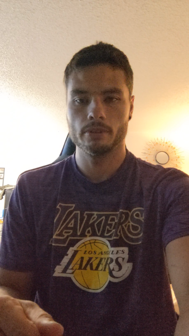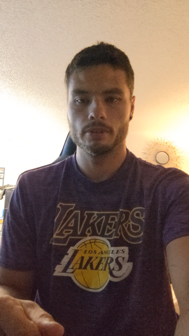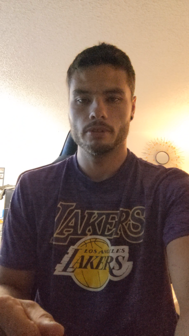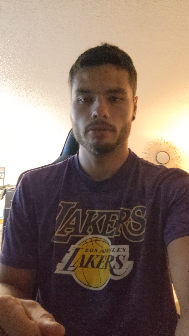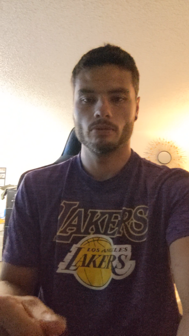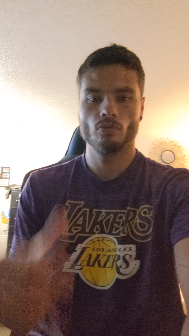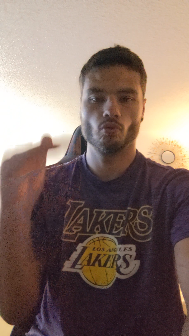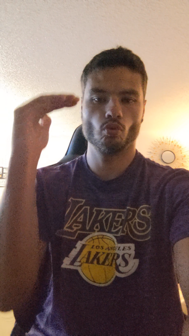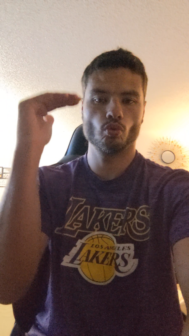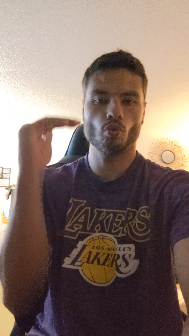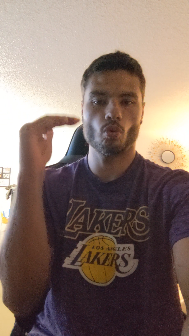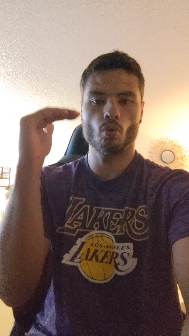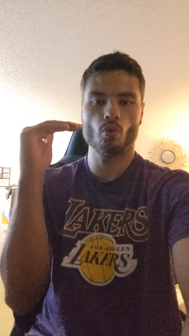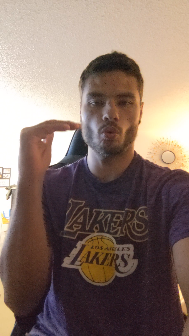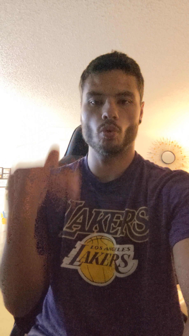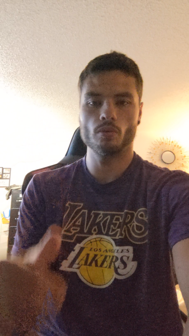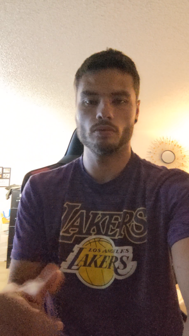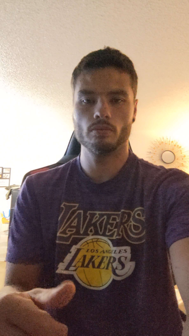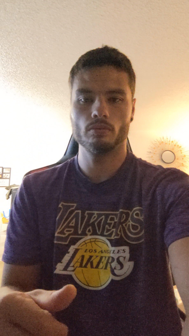short